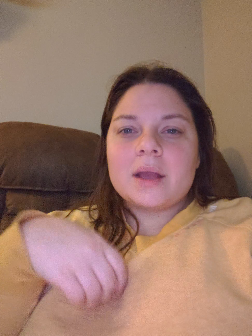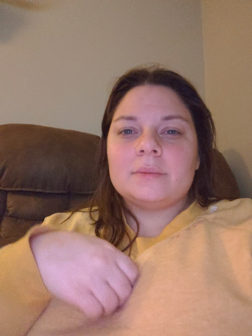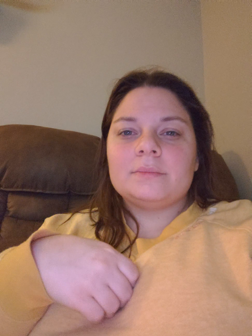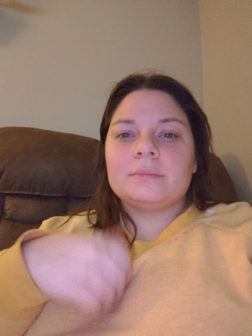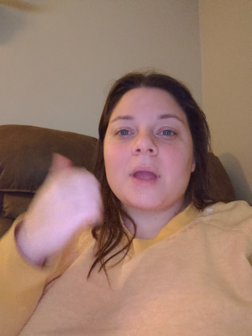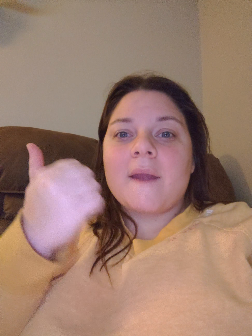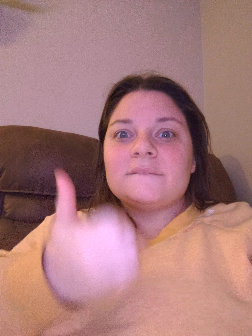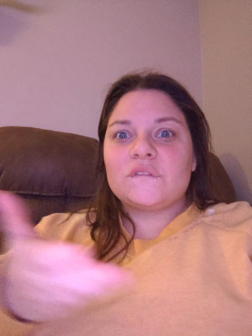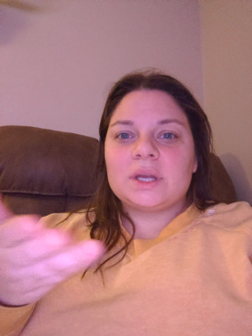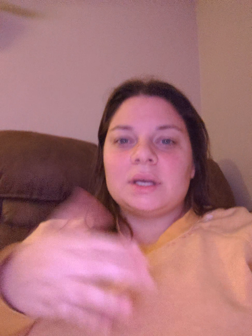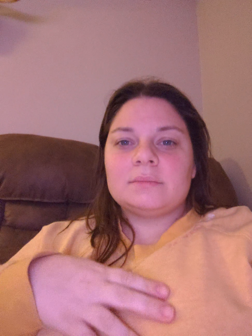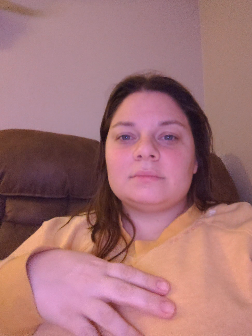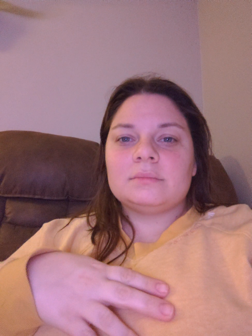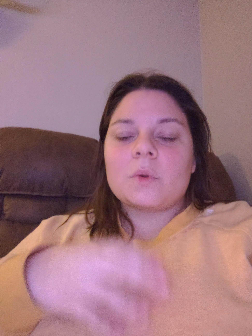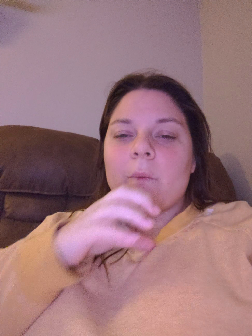every